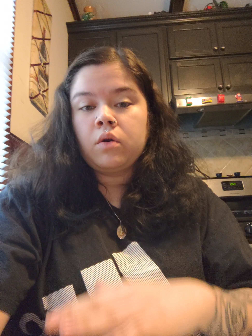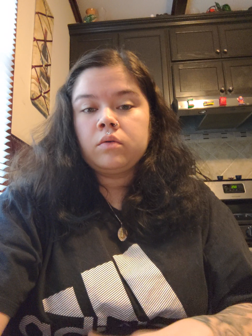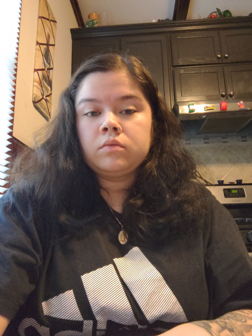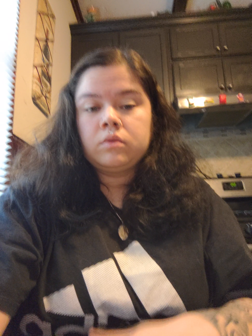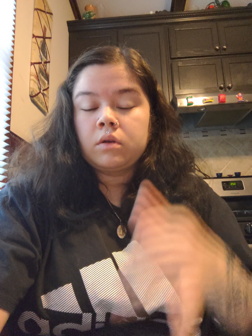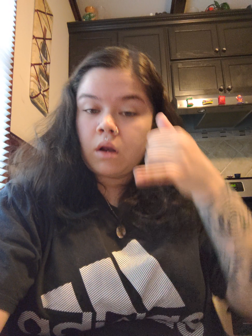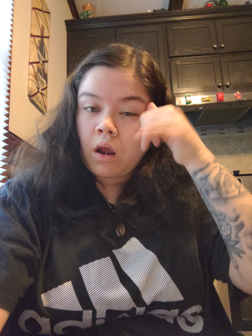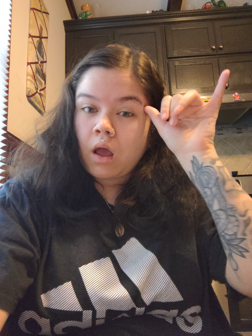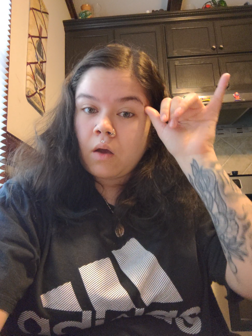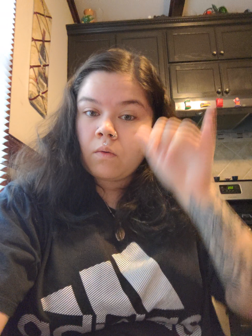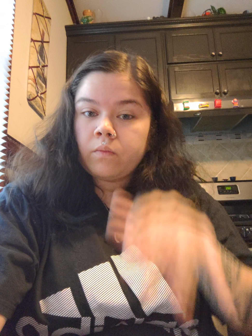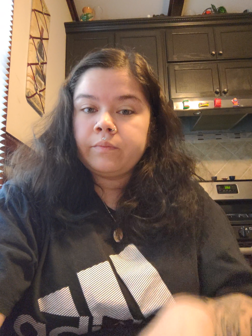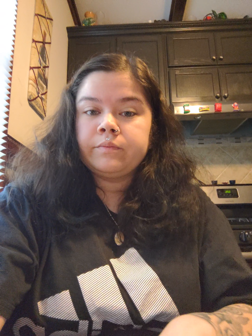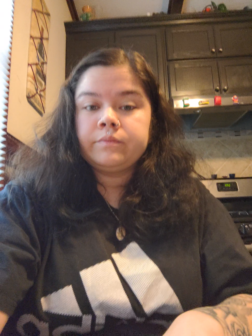cow